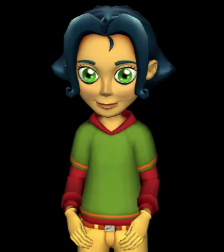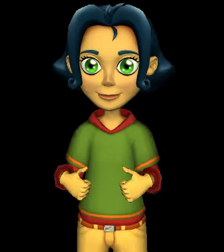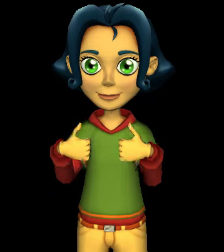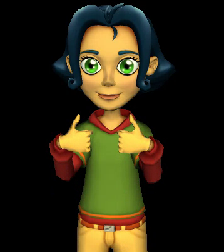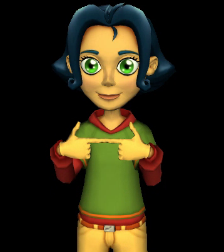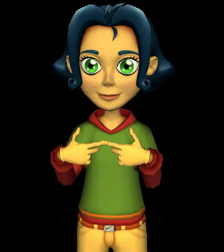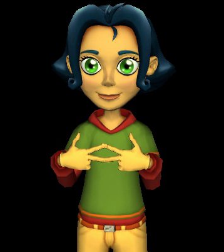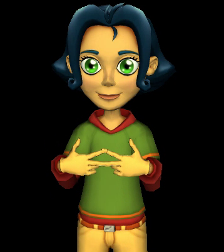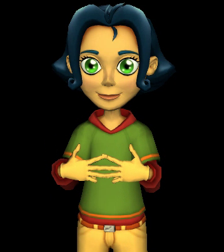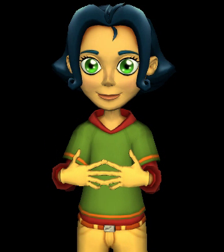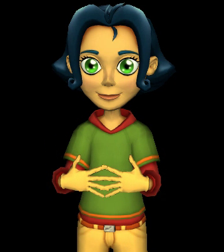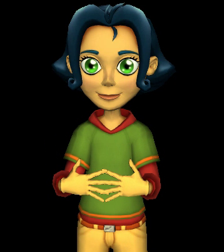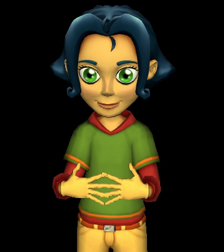عدد